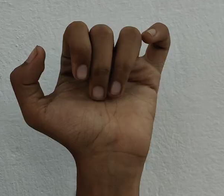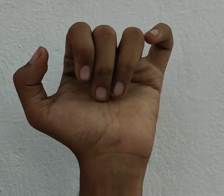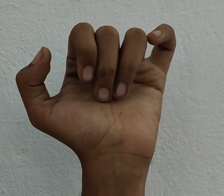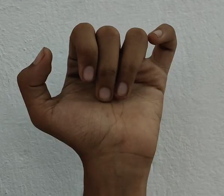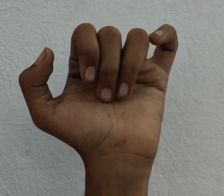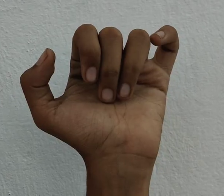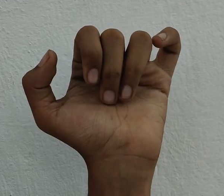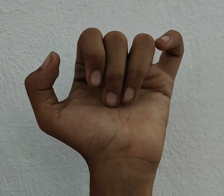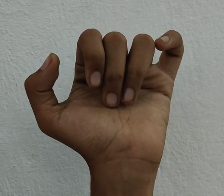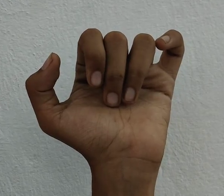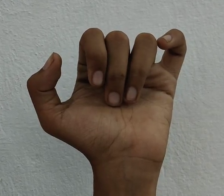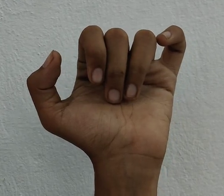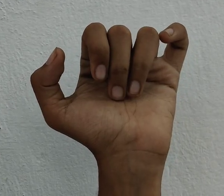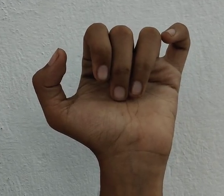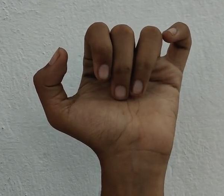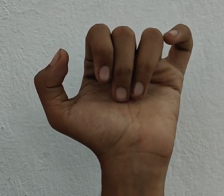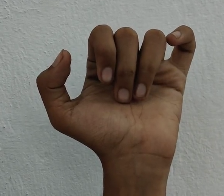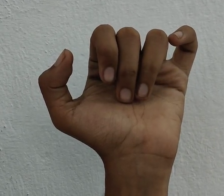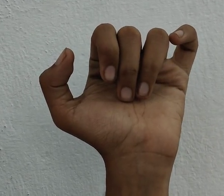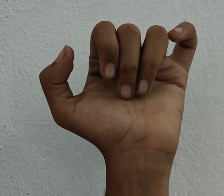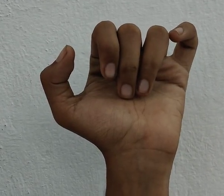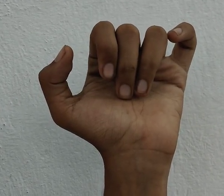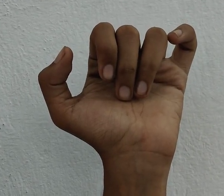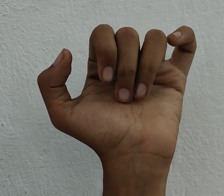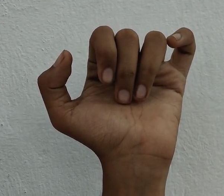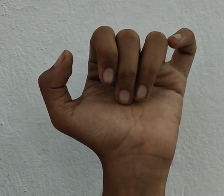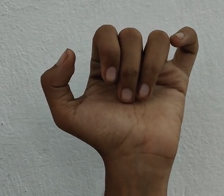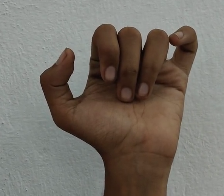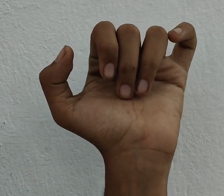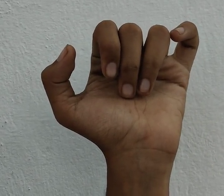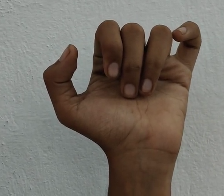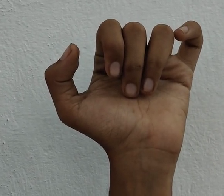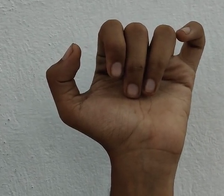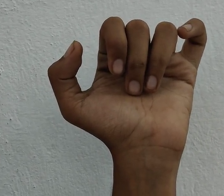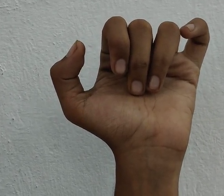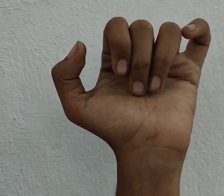ഋ